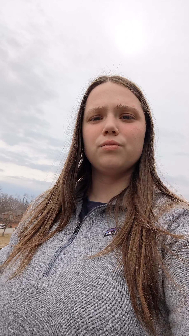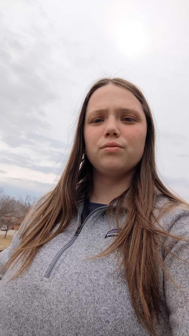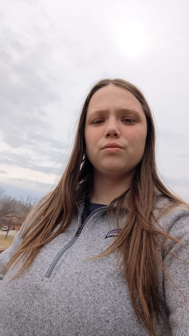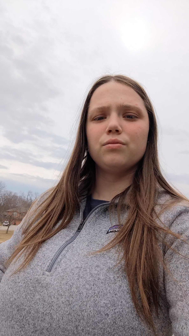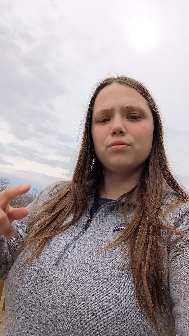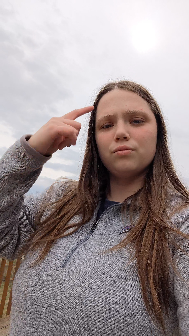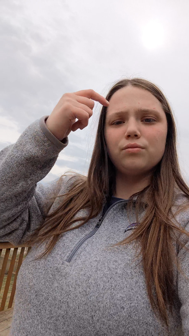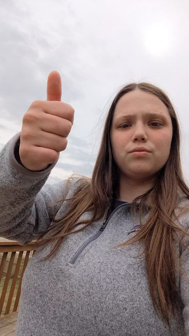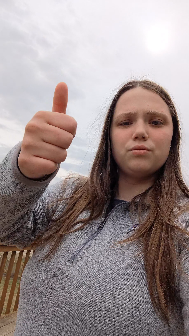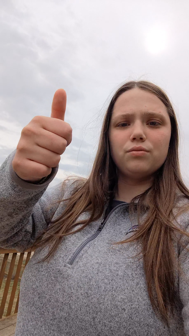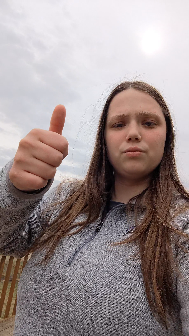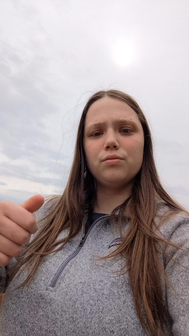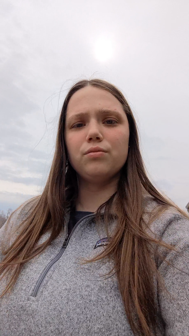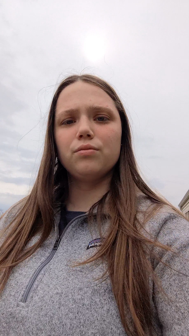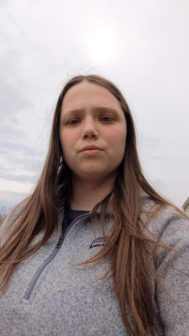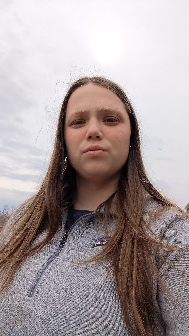dime